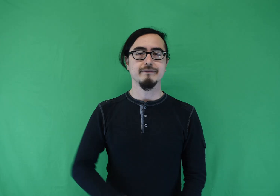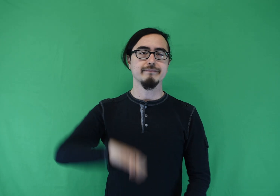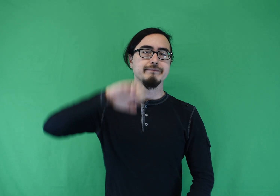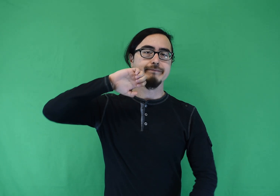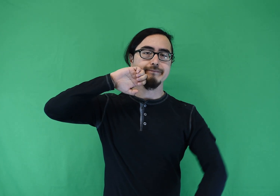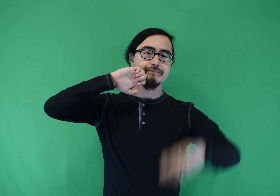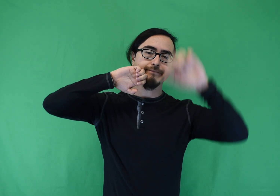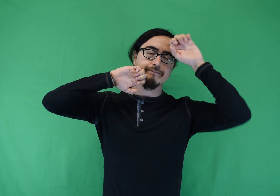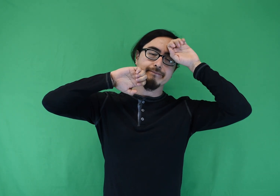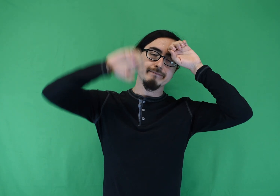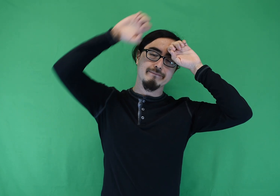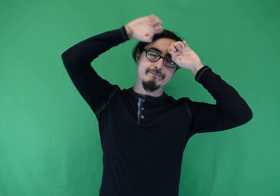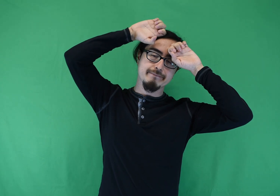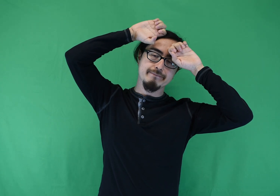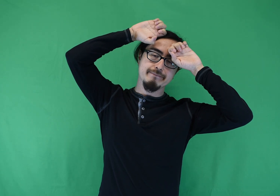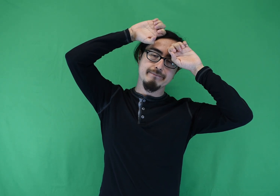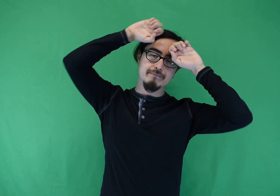temperatura